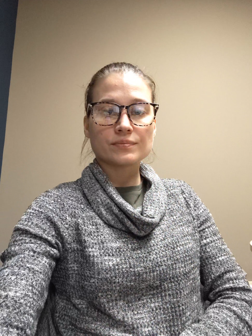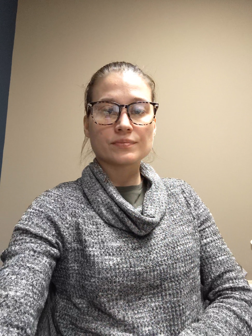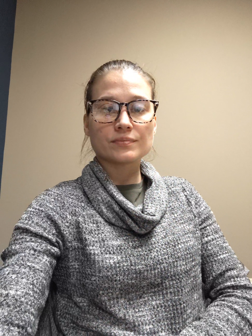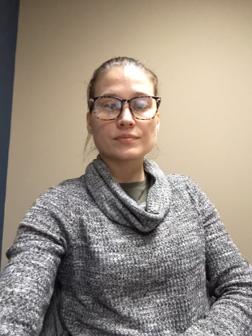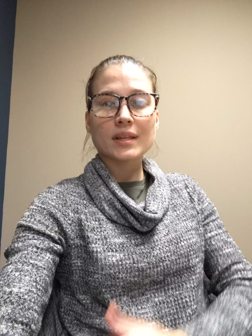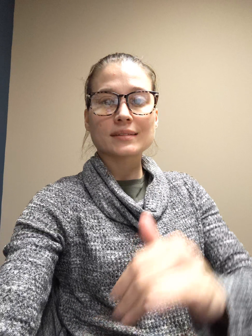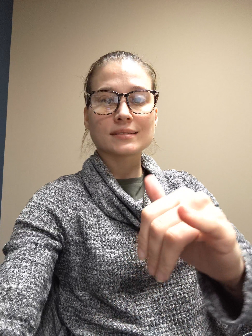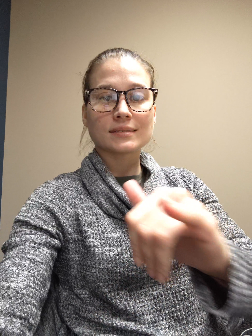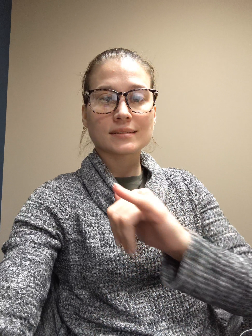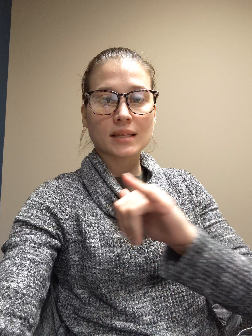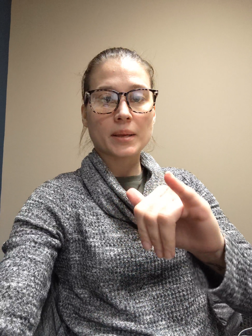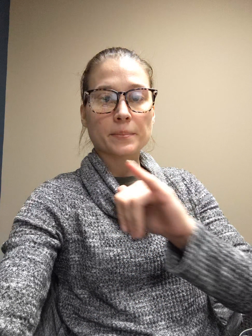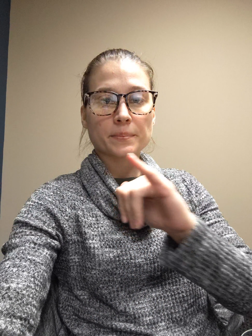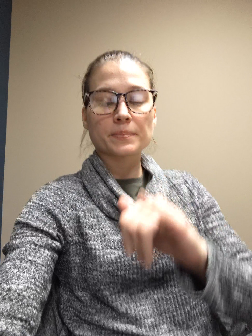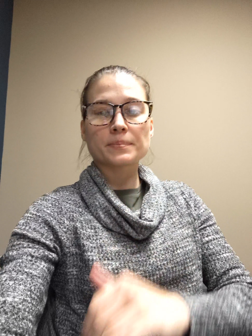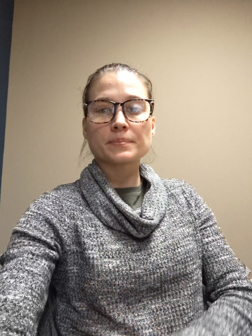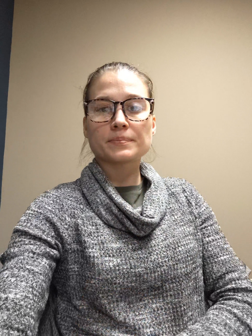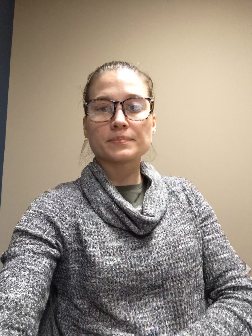same